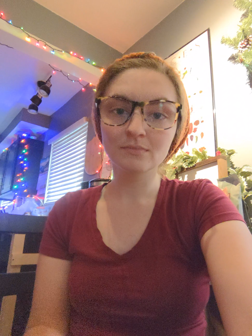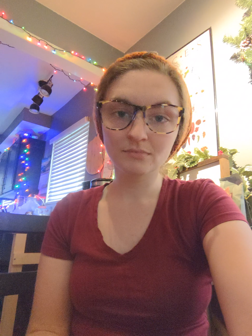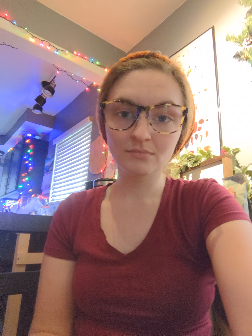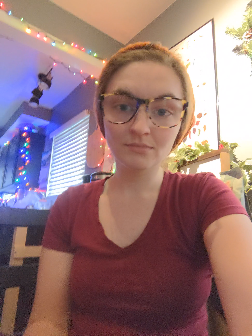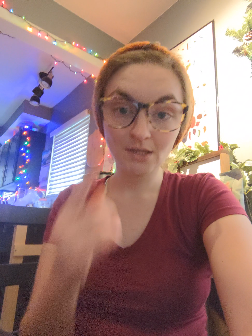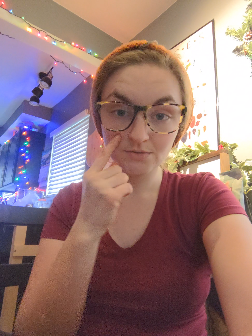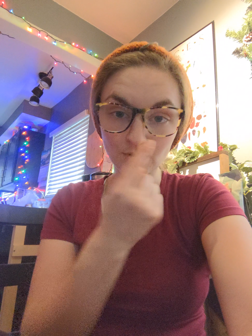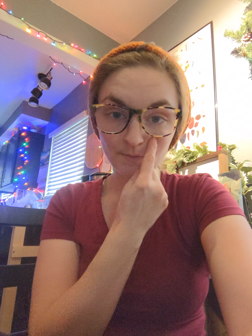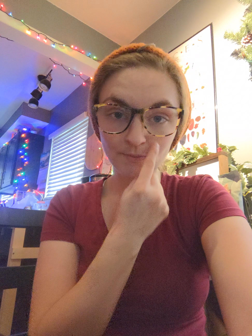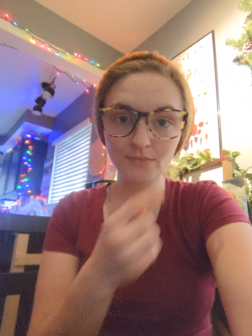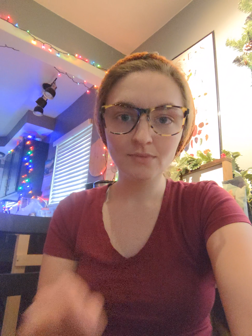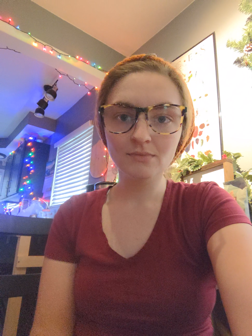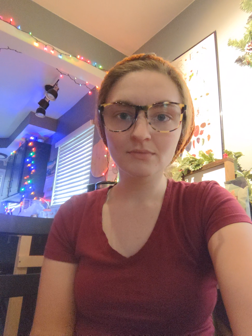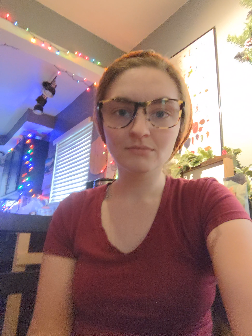eye